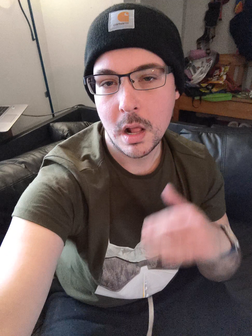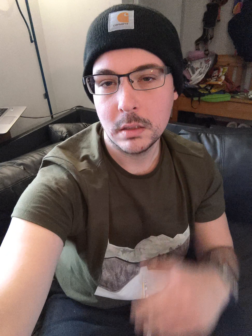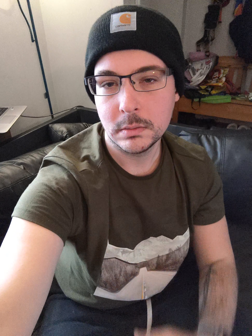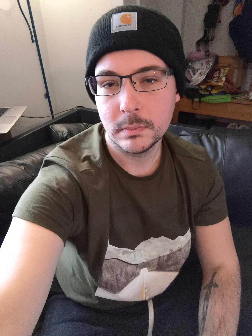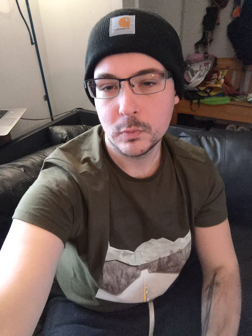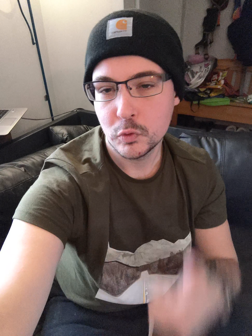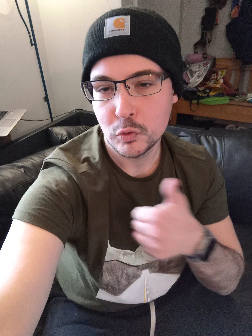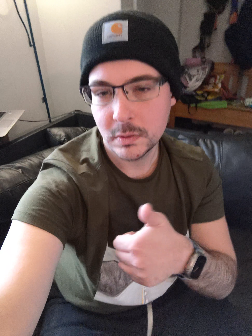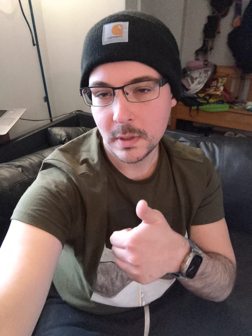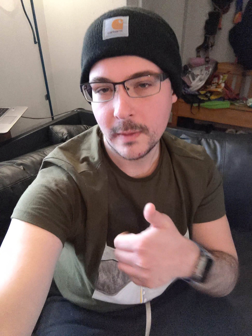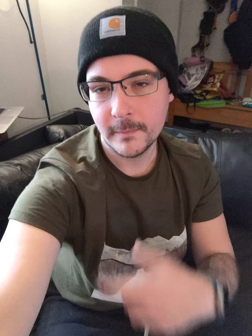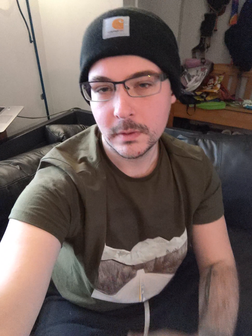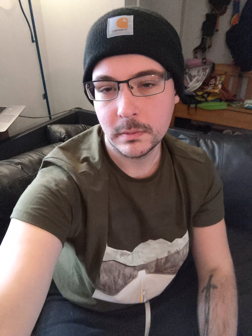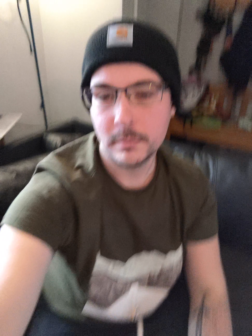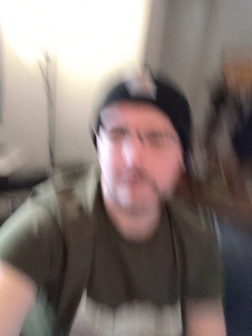yourself